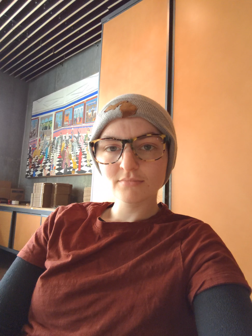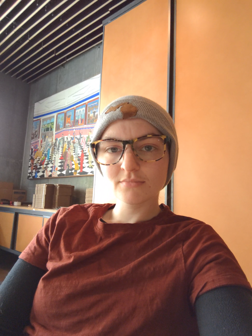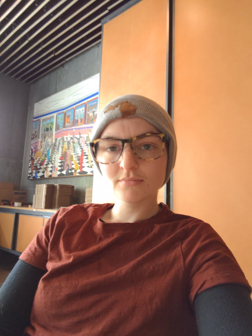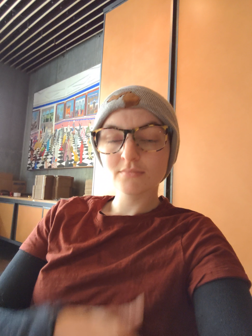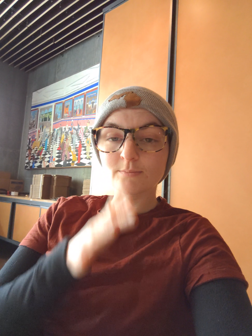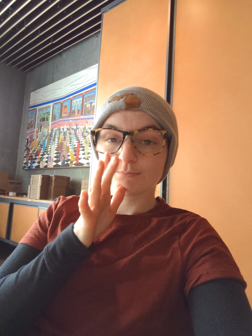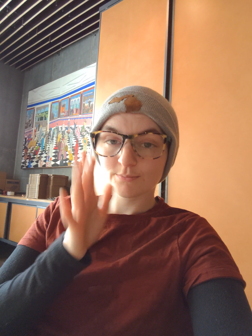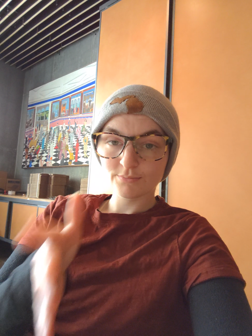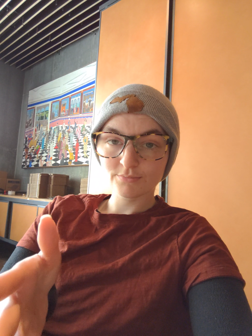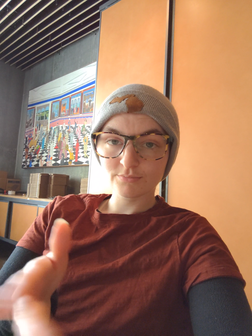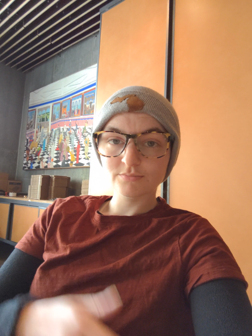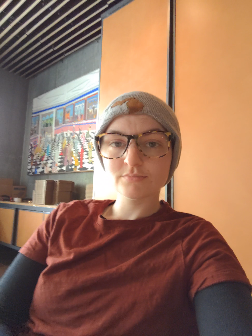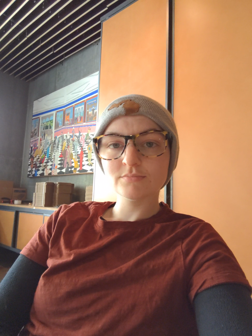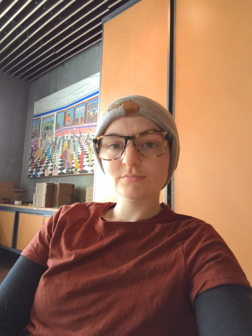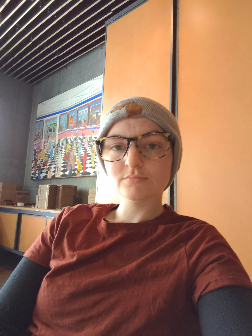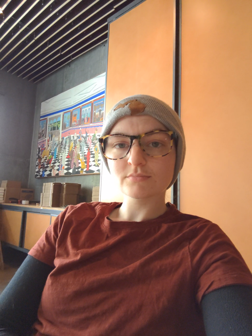grandma